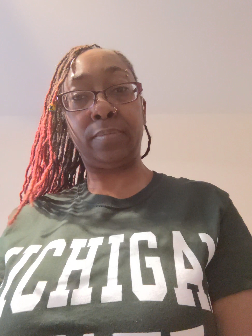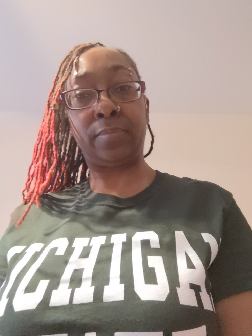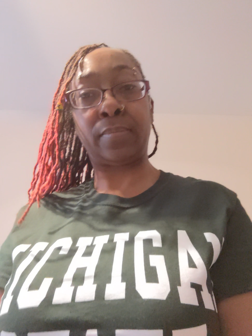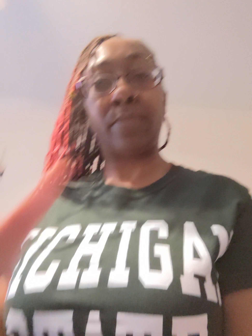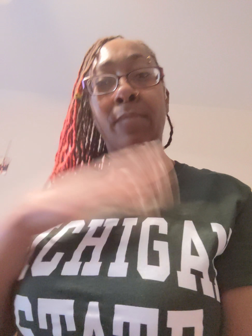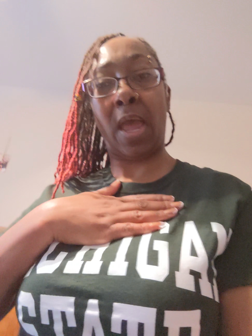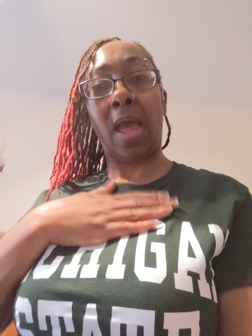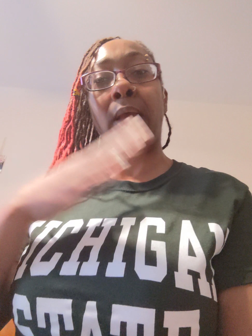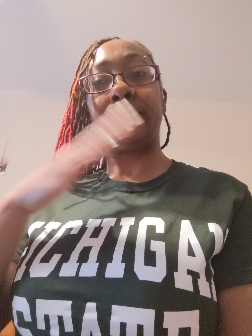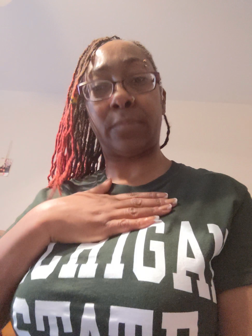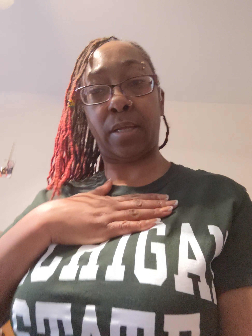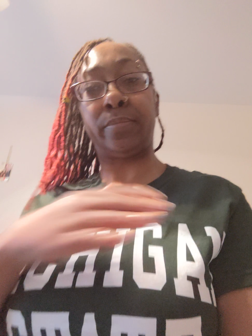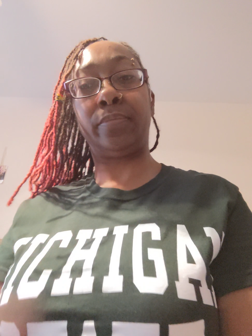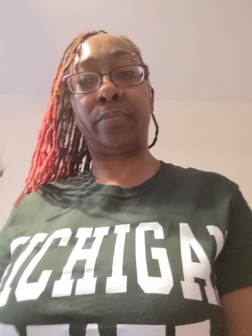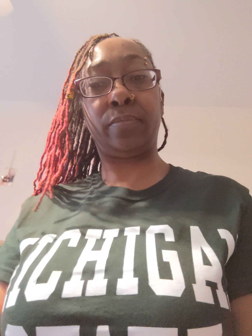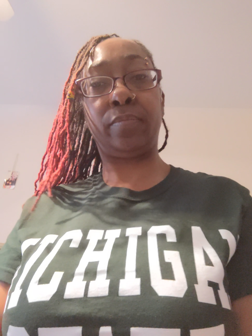my